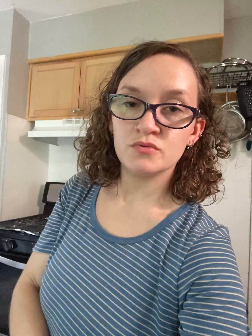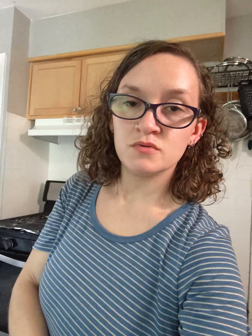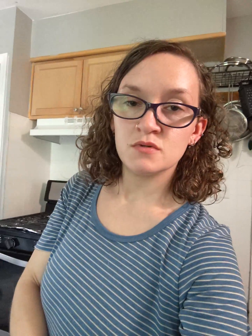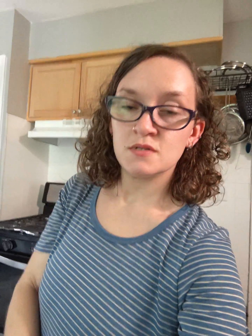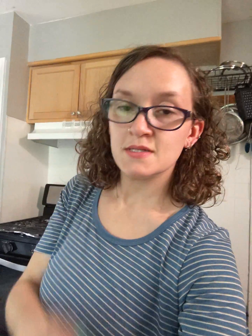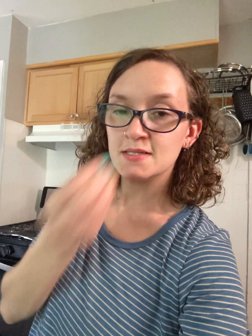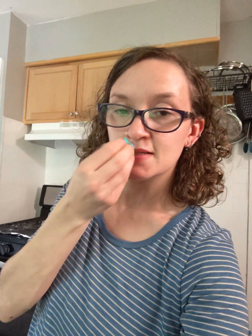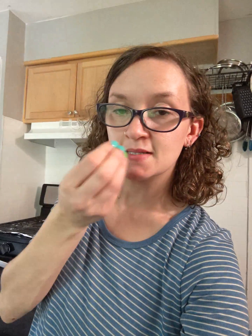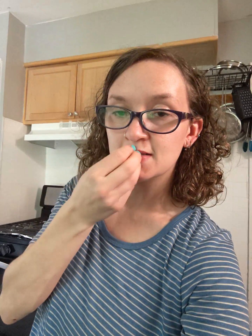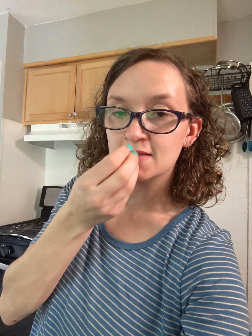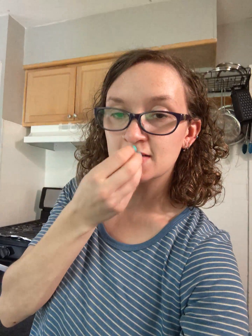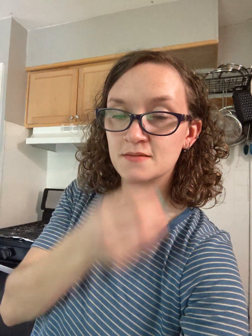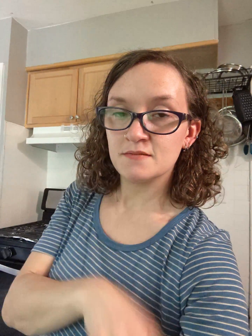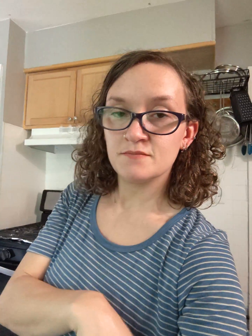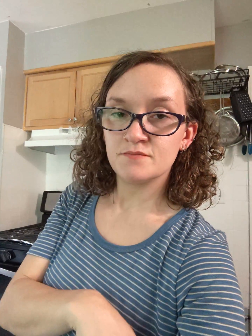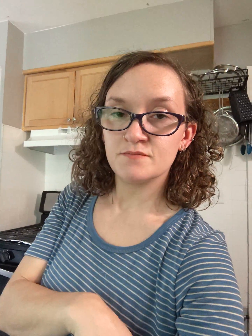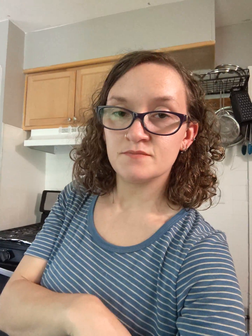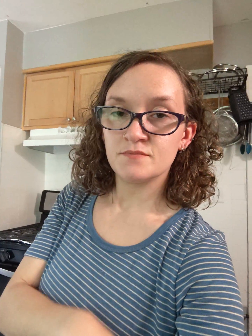eat